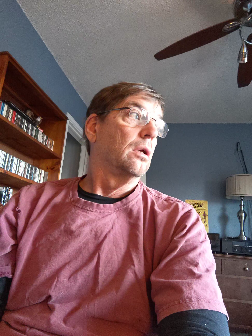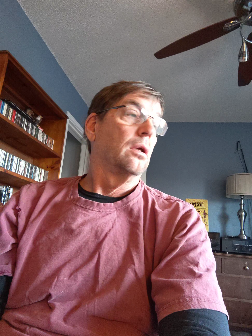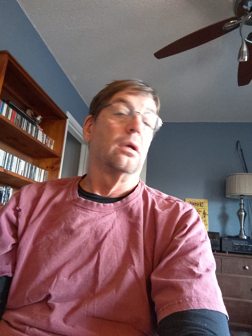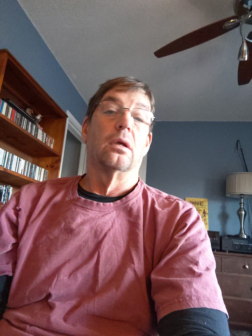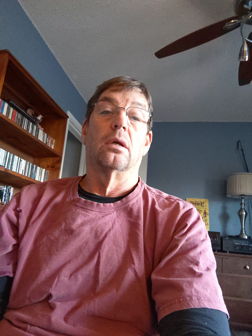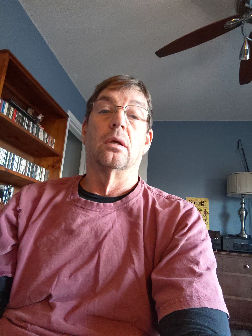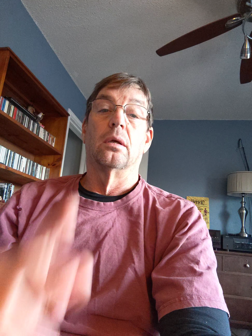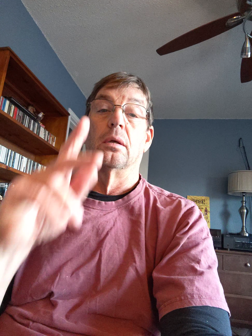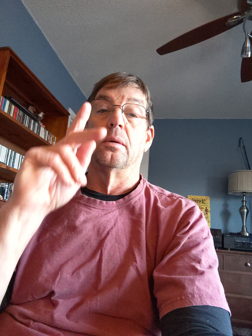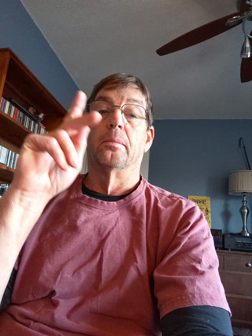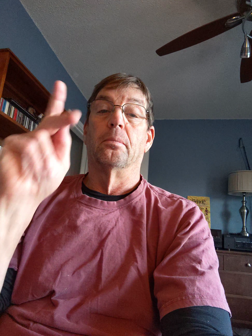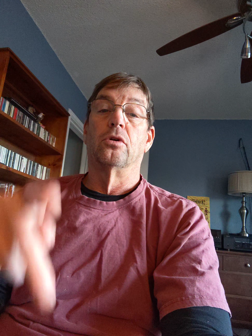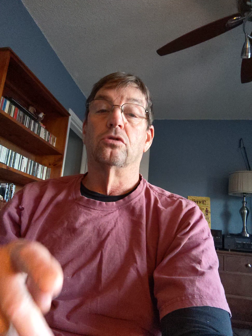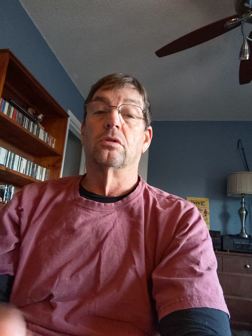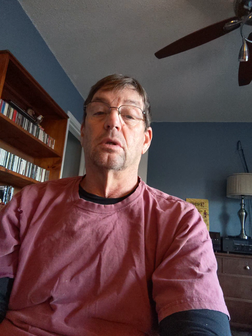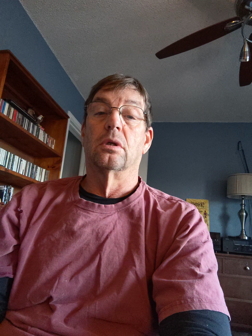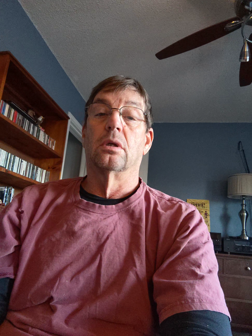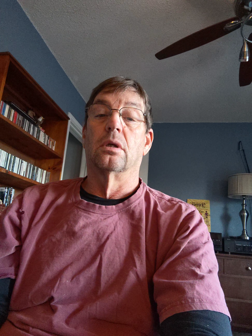person